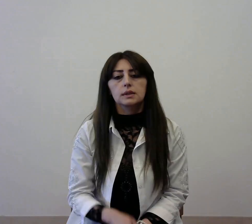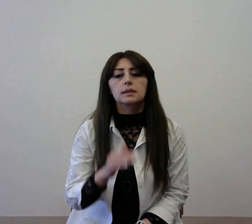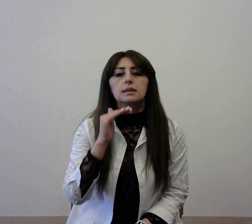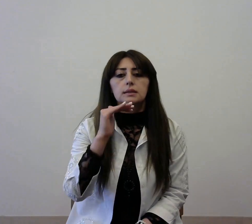siz